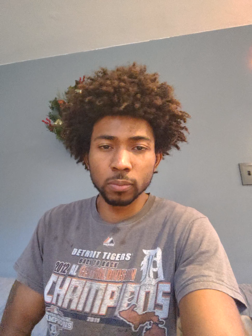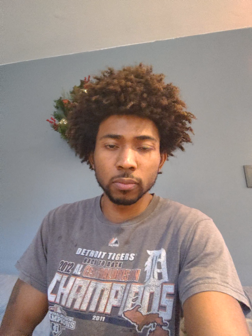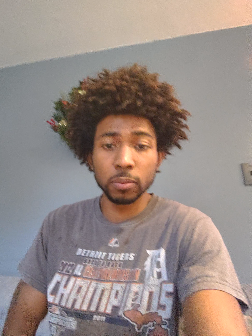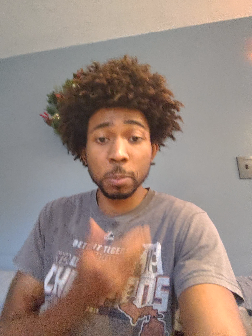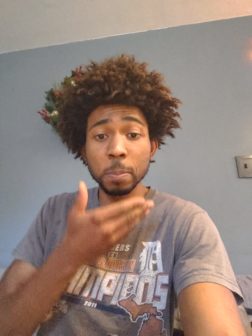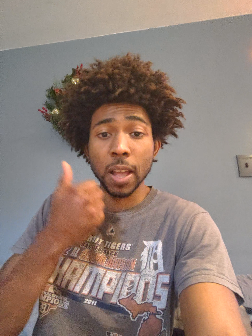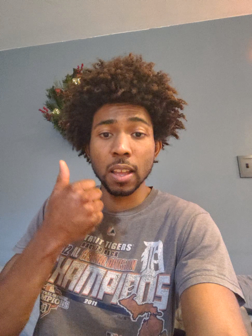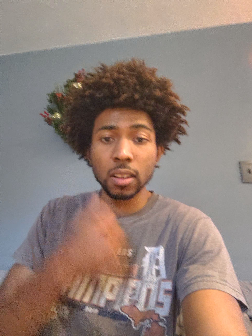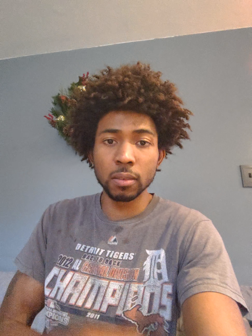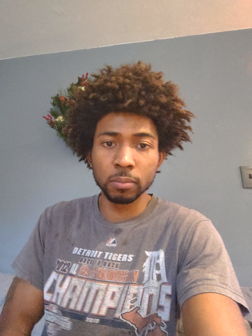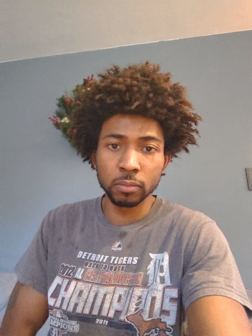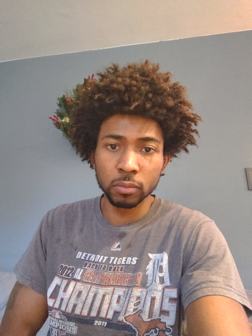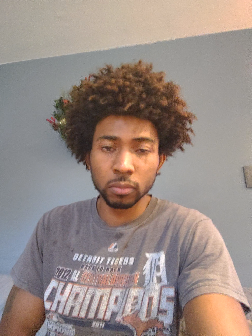better